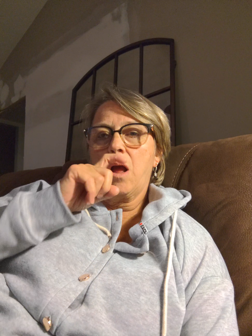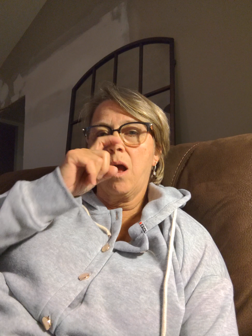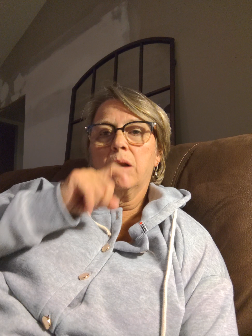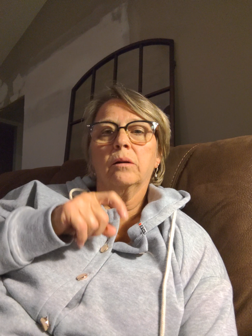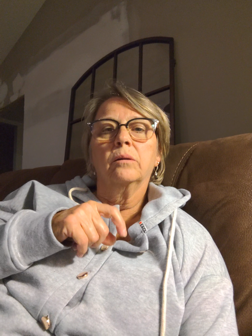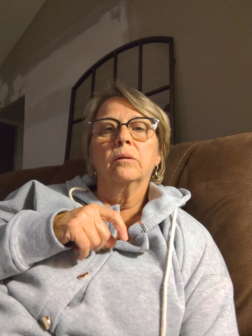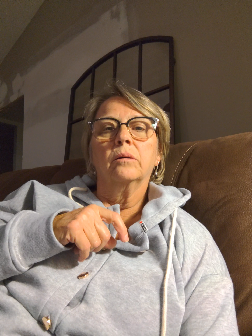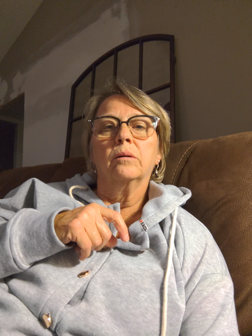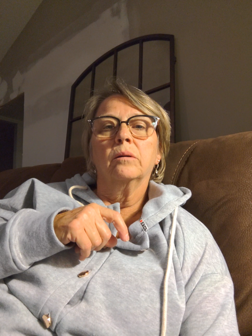doll